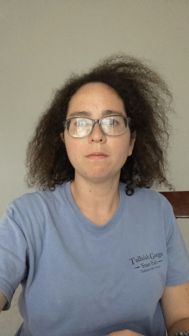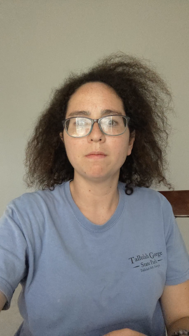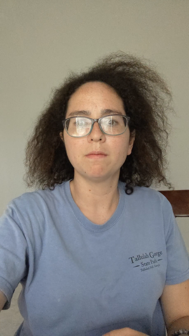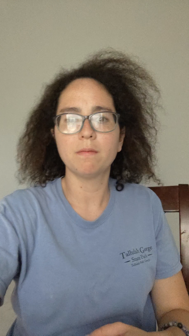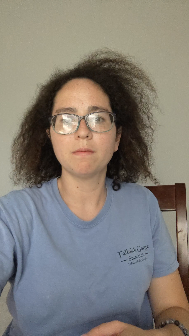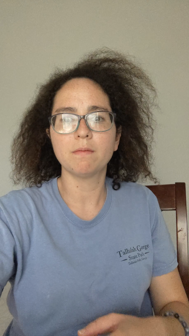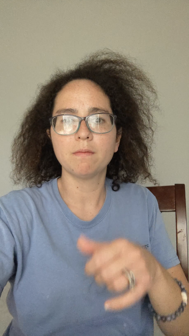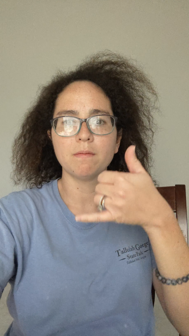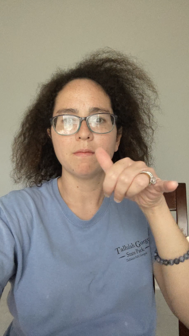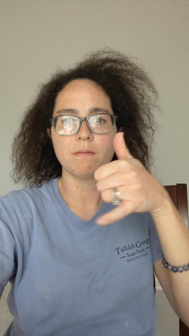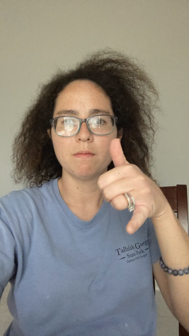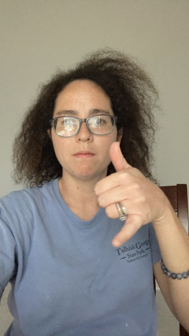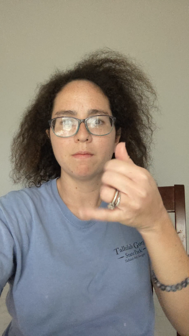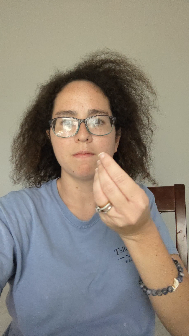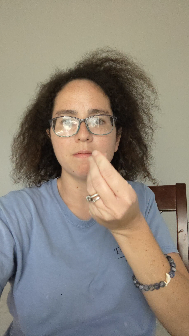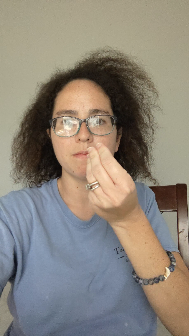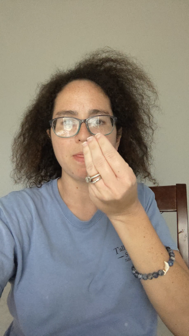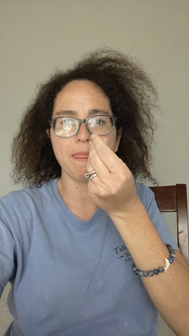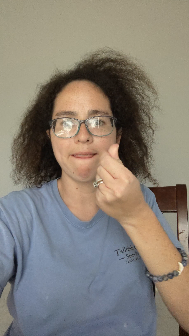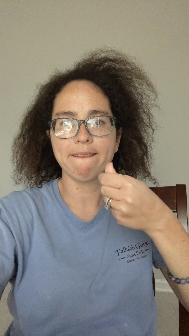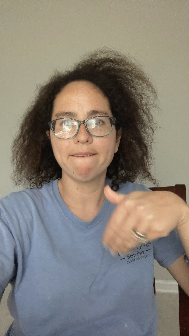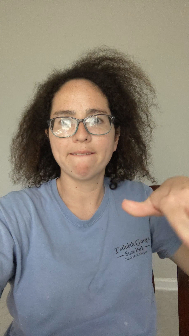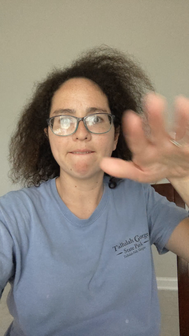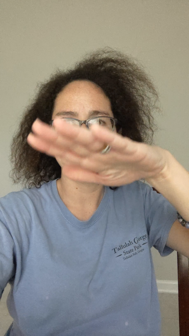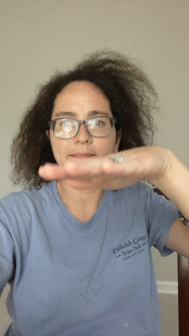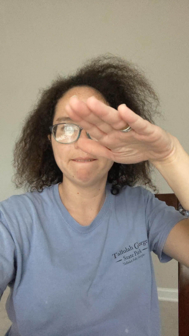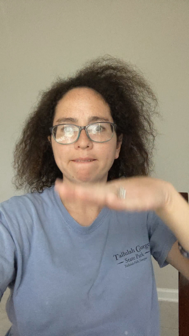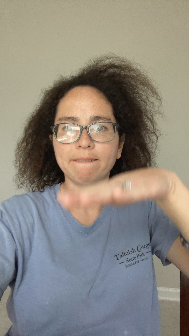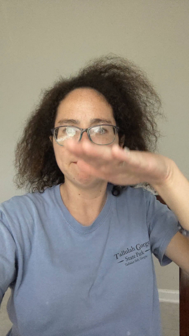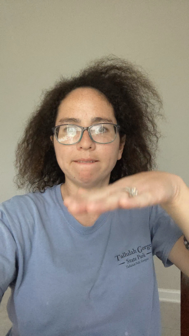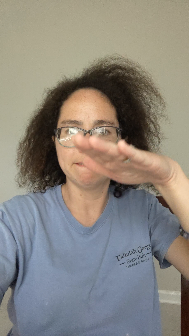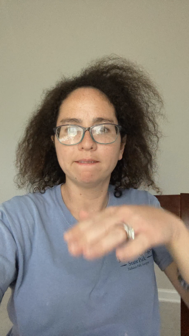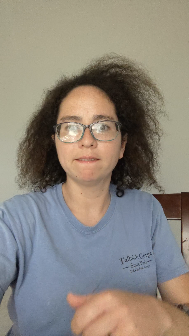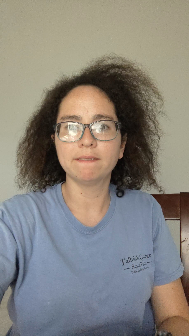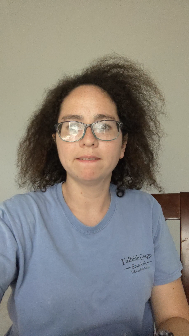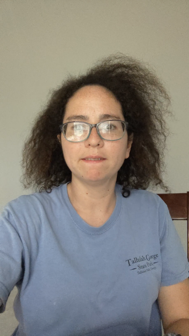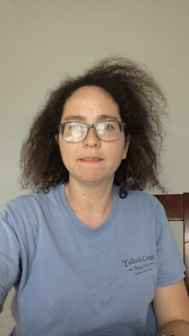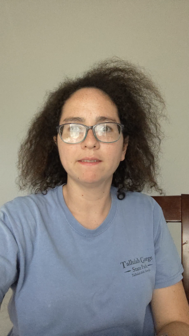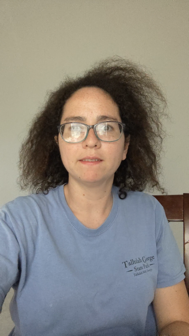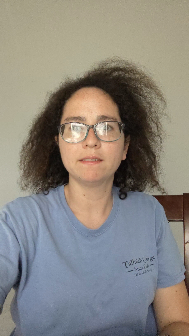playground